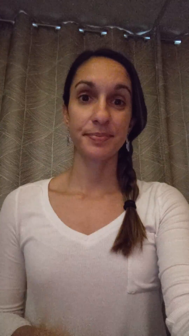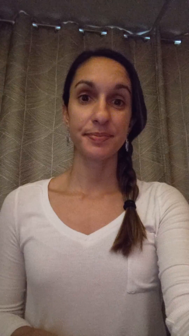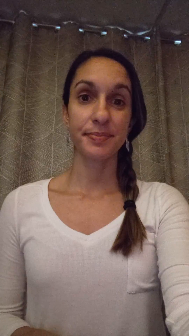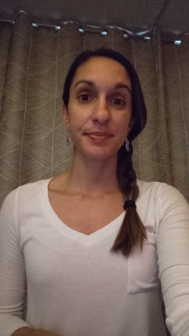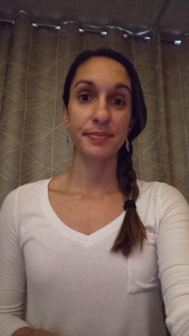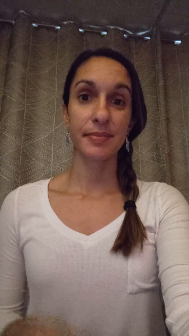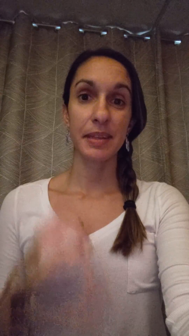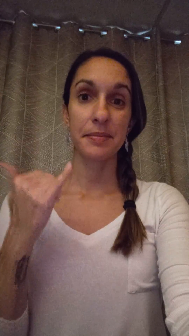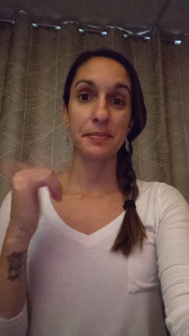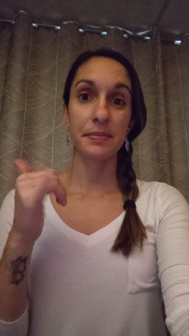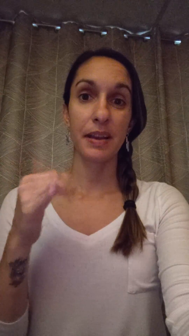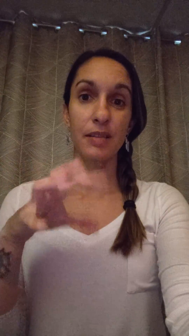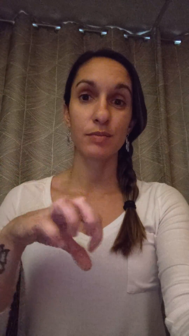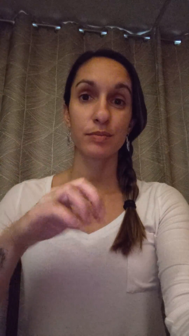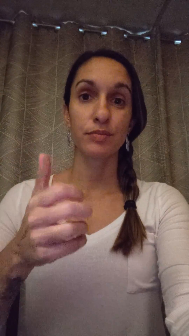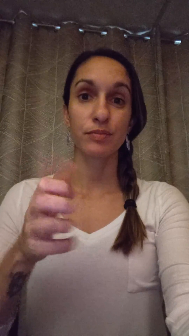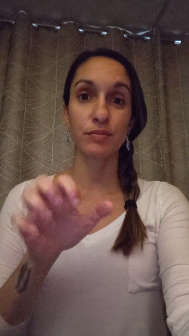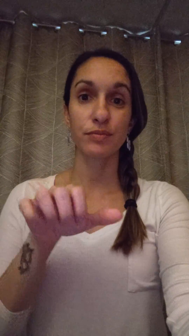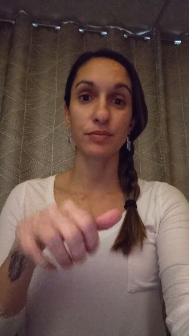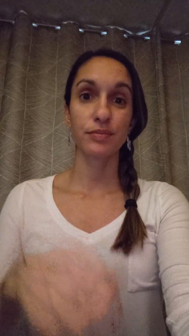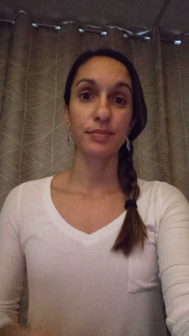play dough